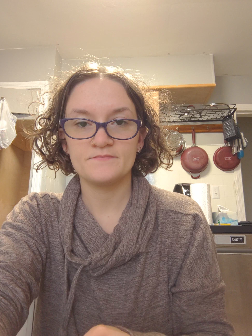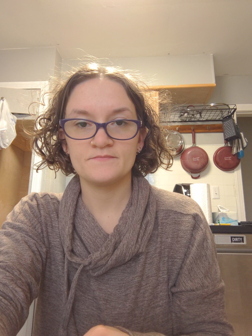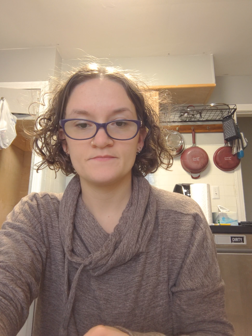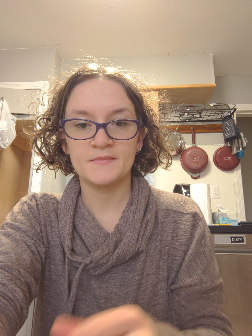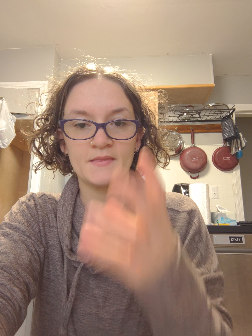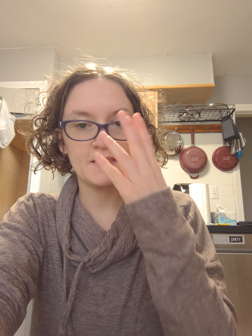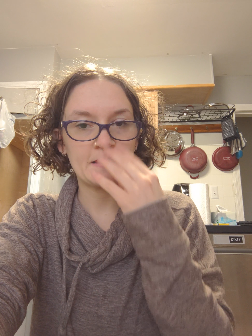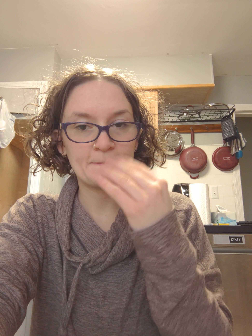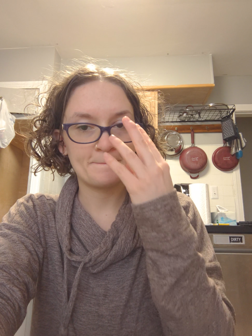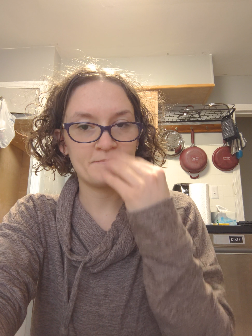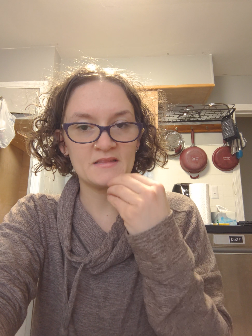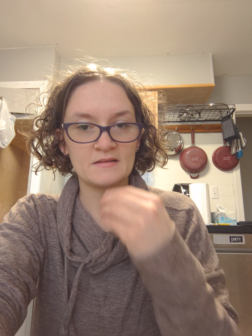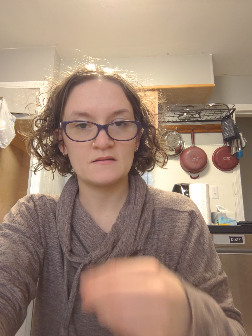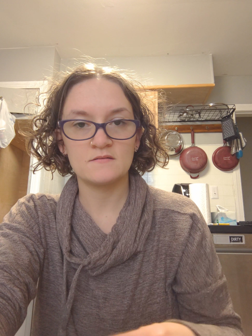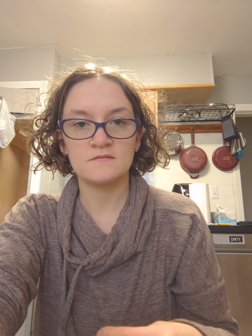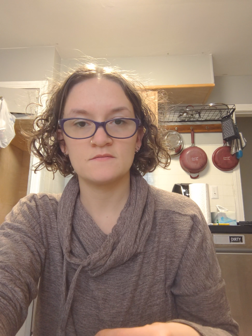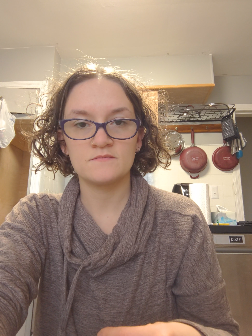sleepy